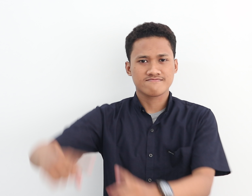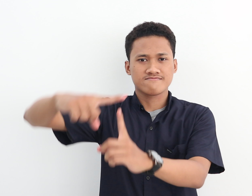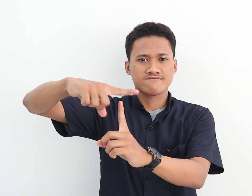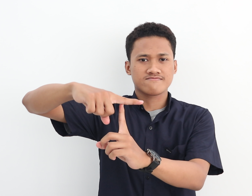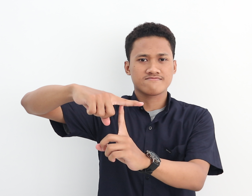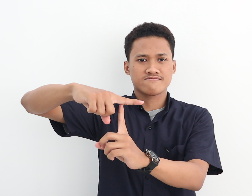T